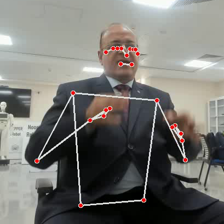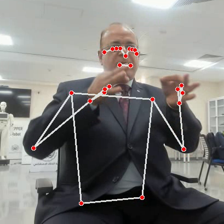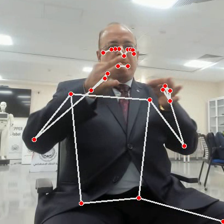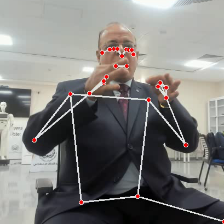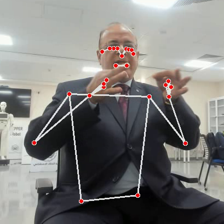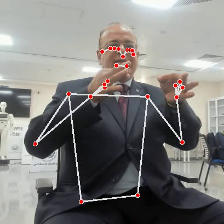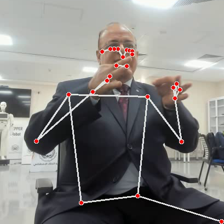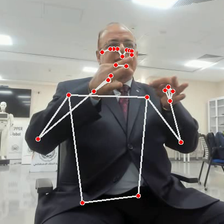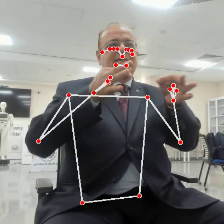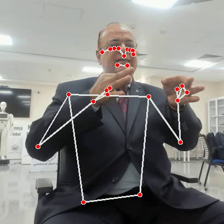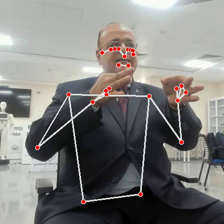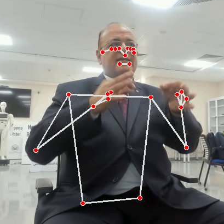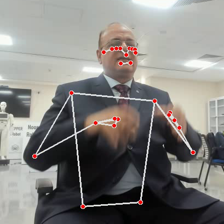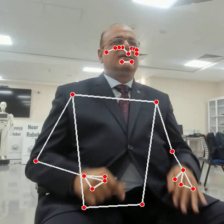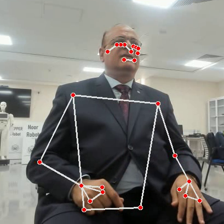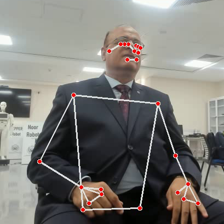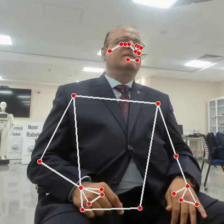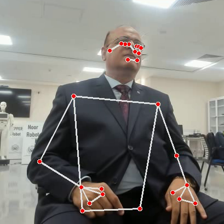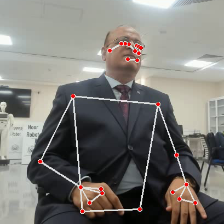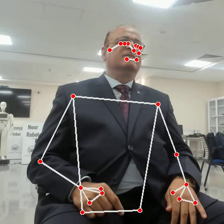mohands